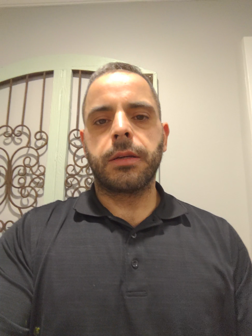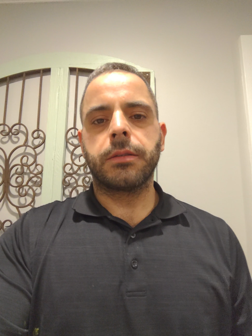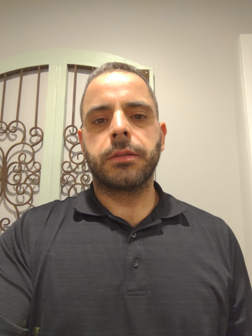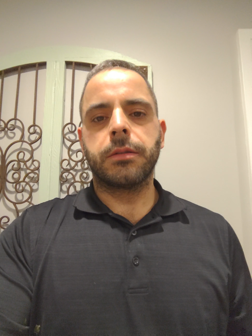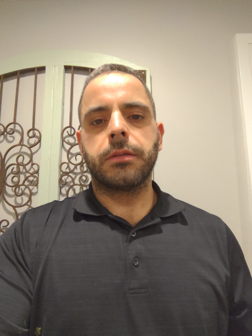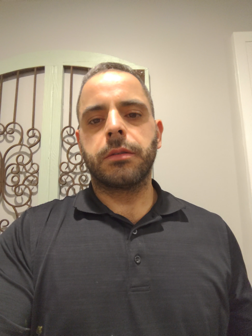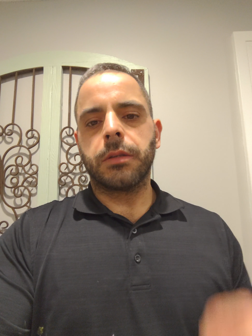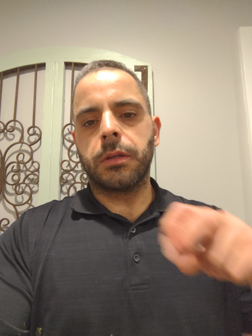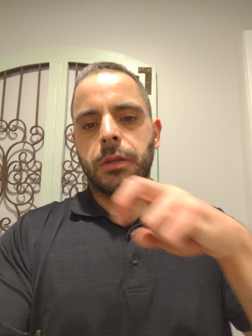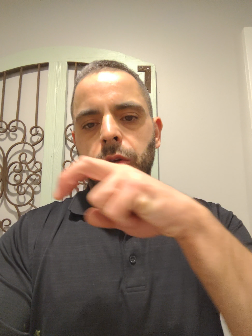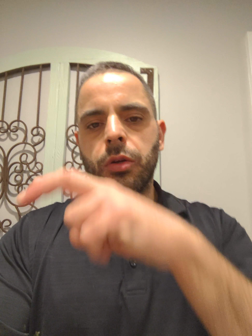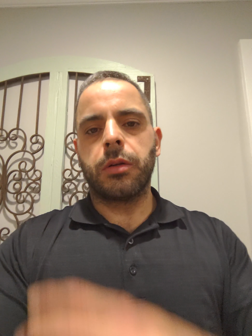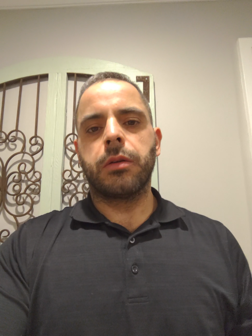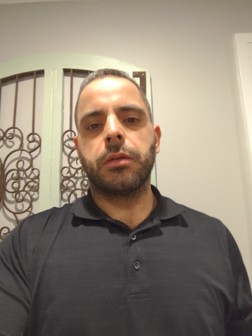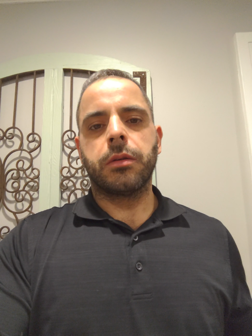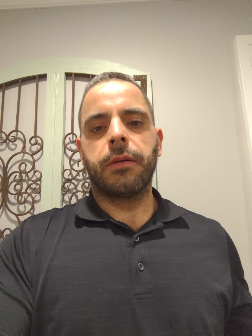stairs